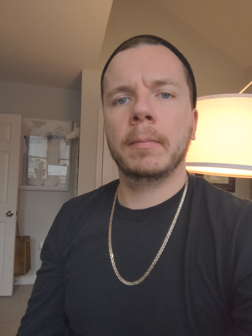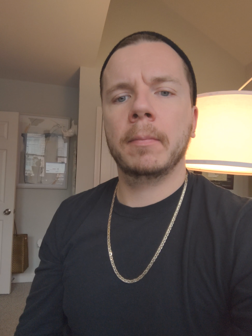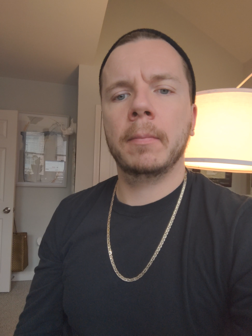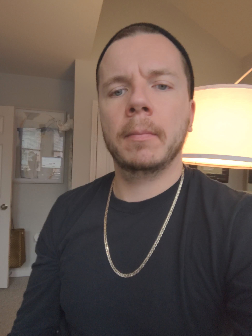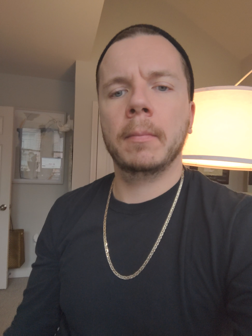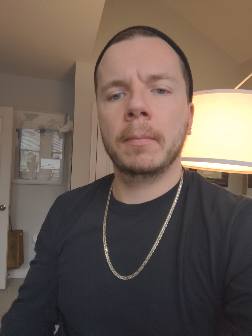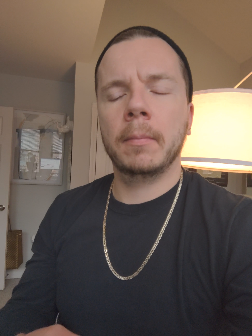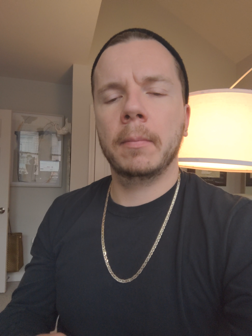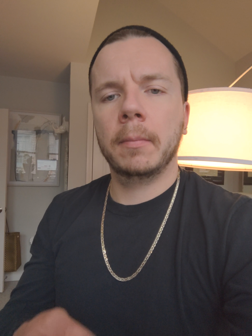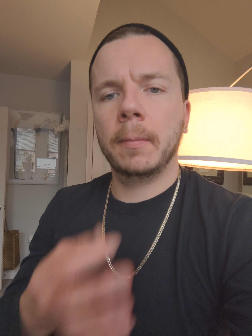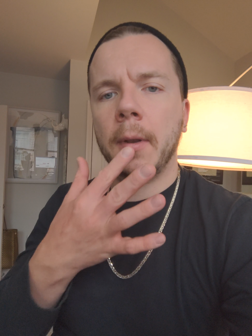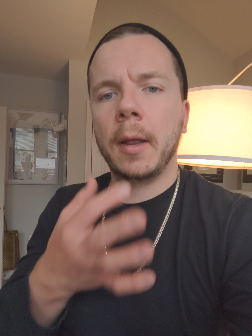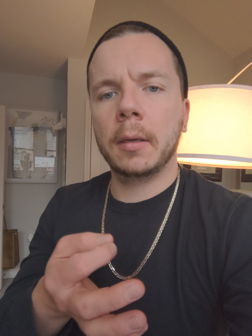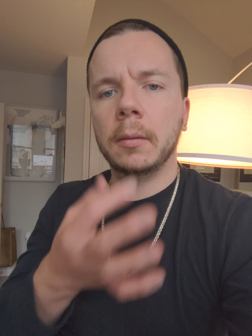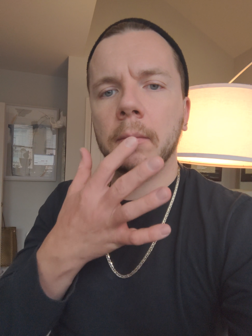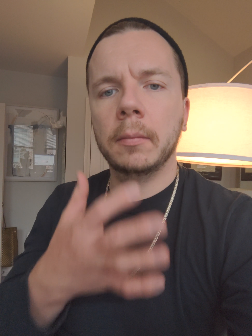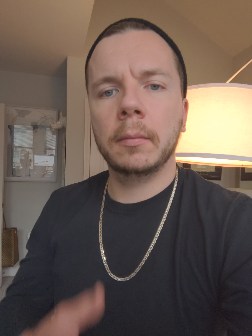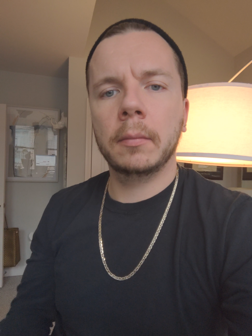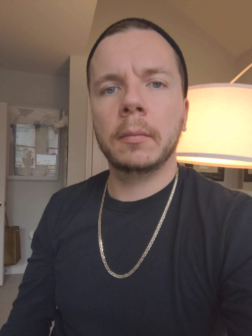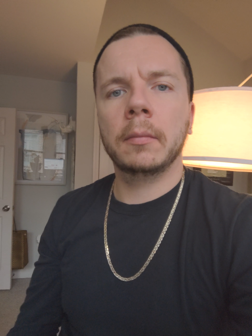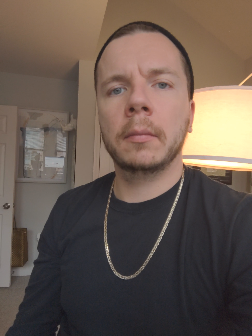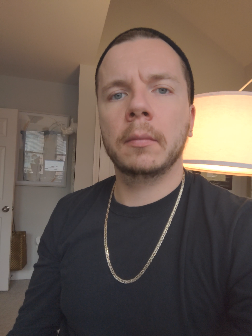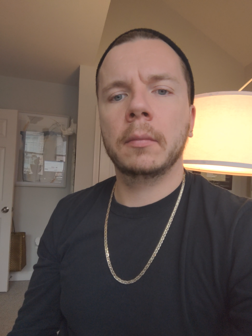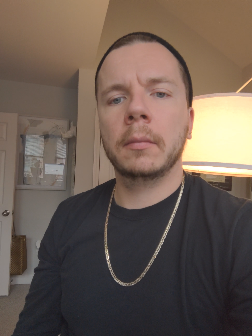snack